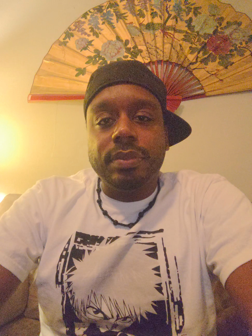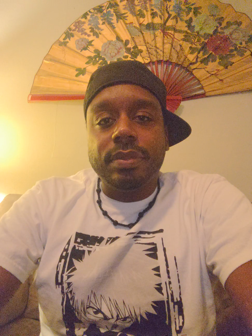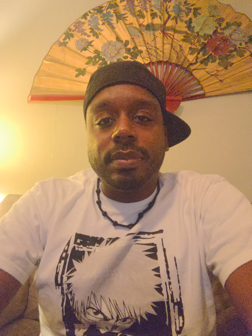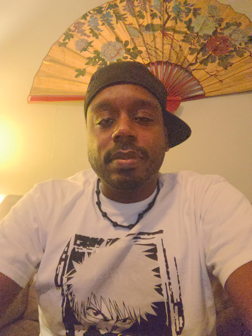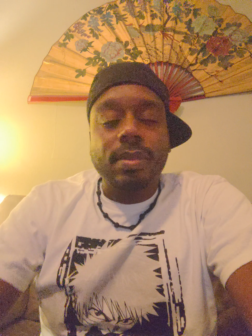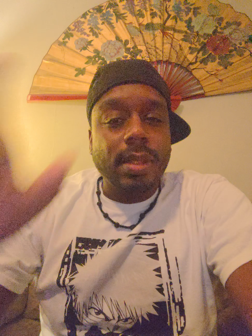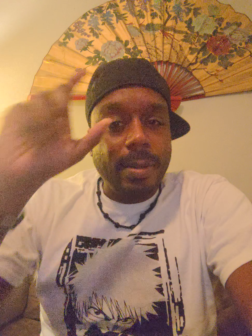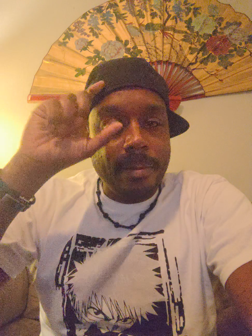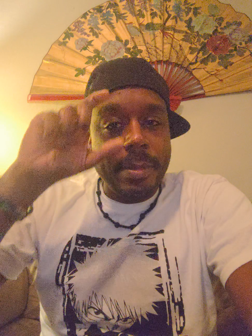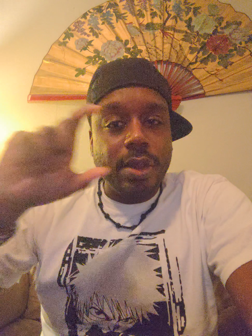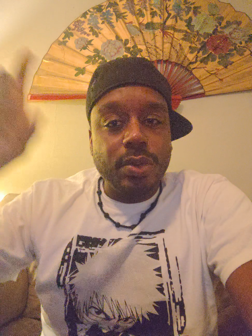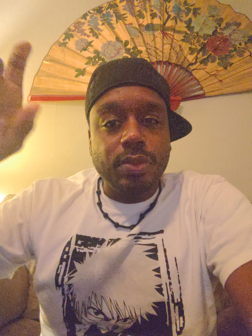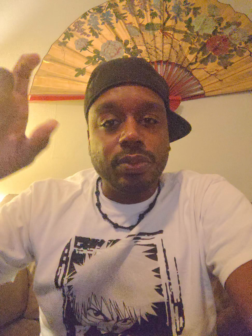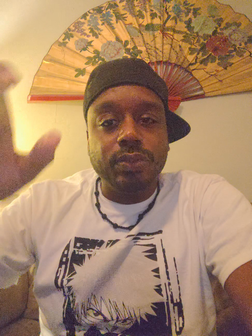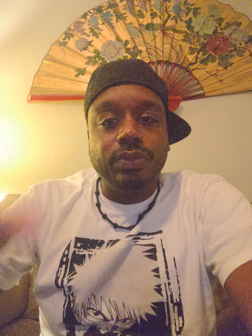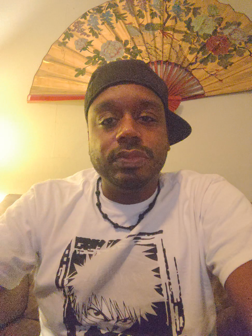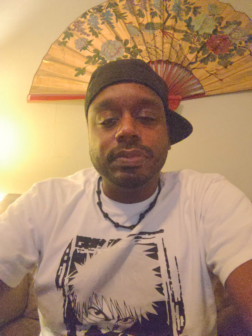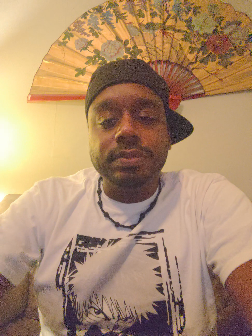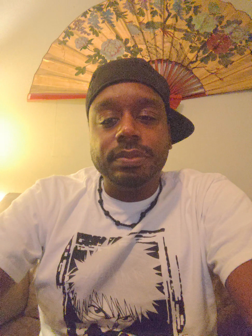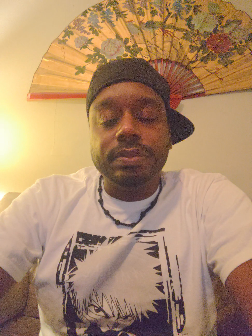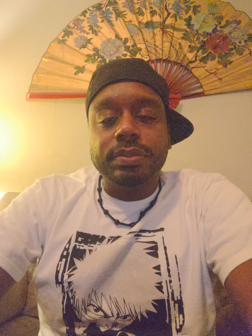moon